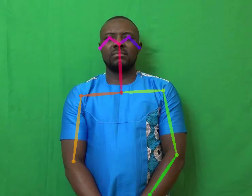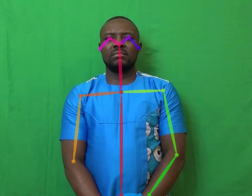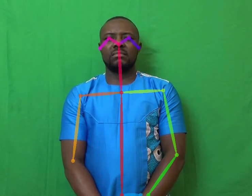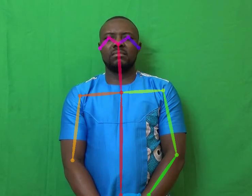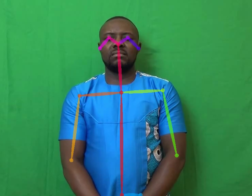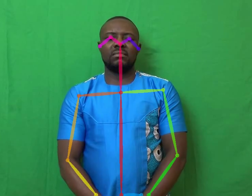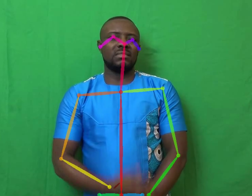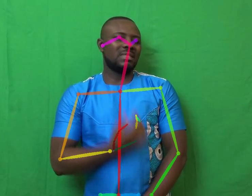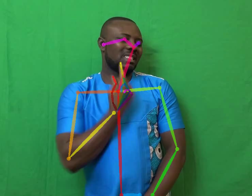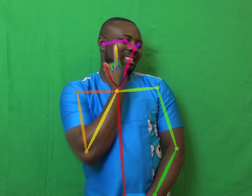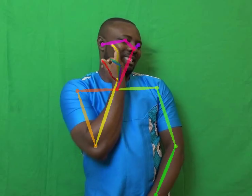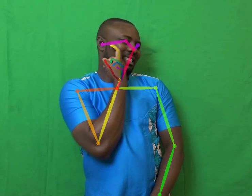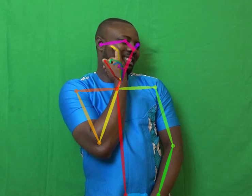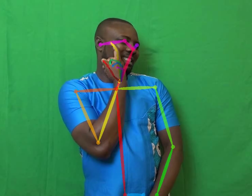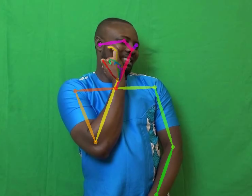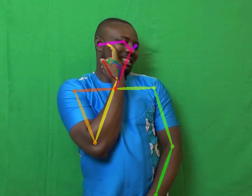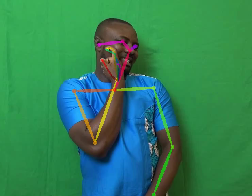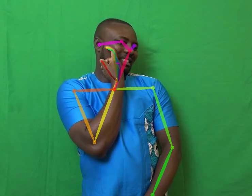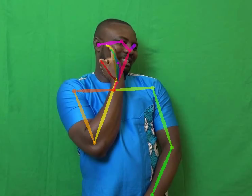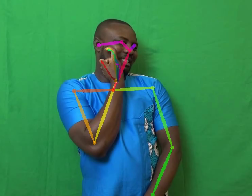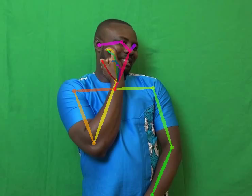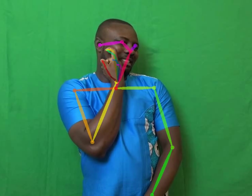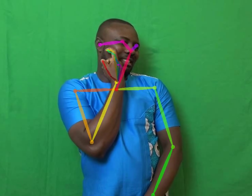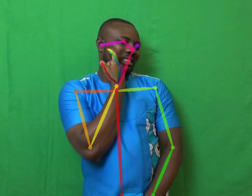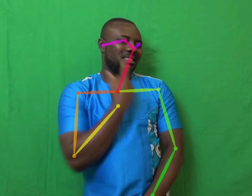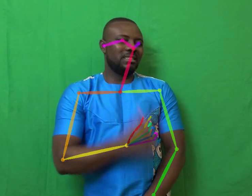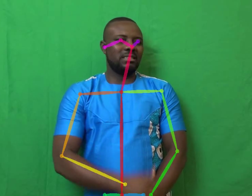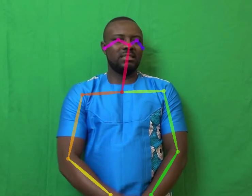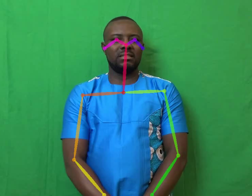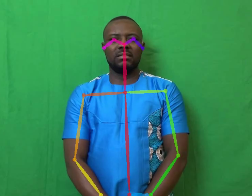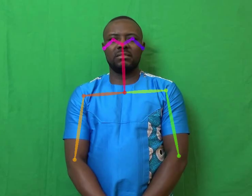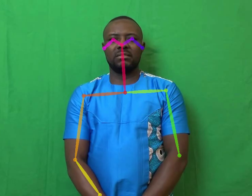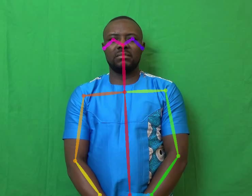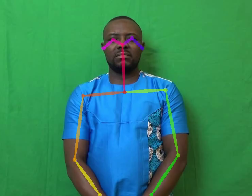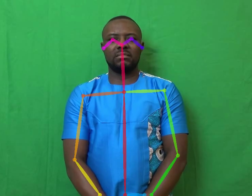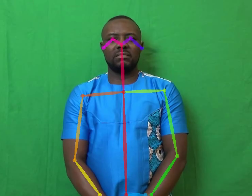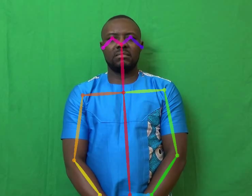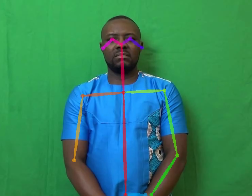recent